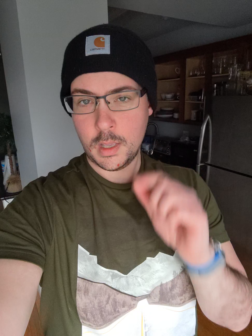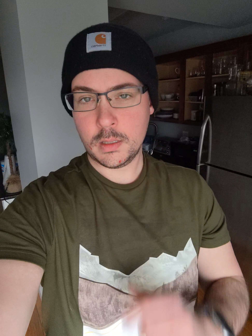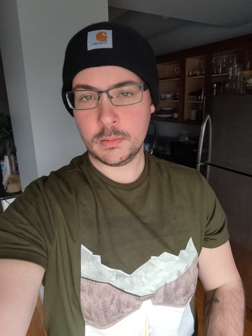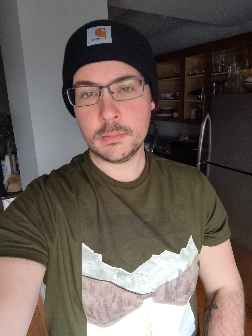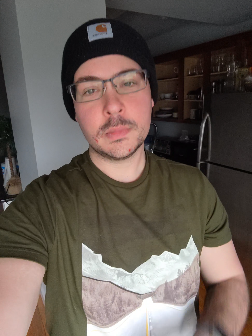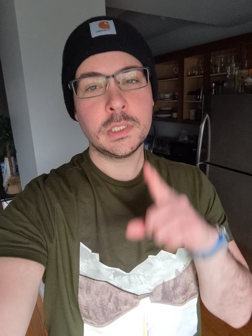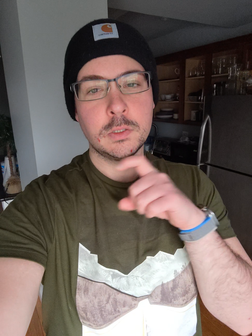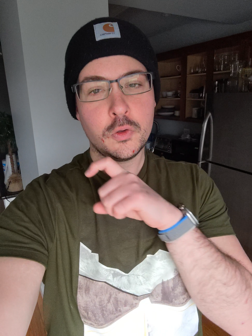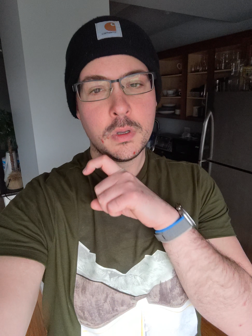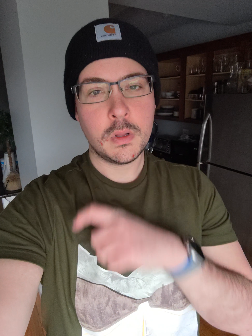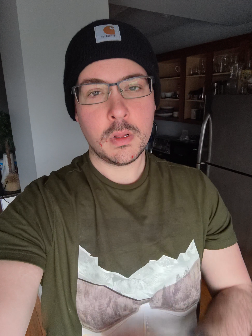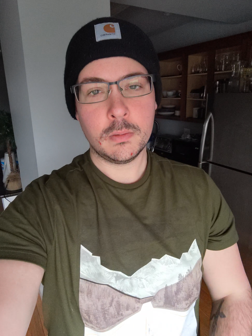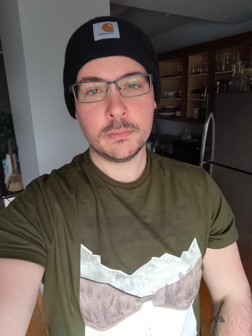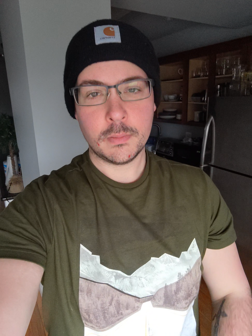cereal